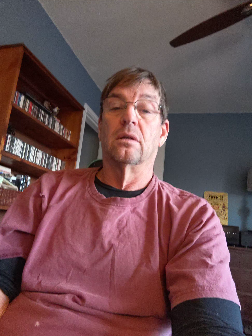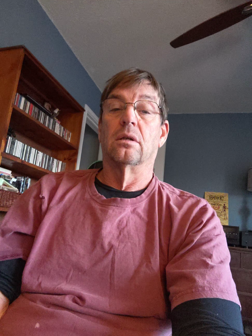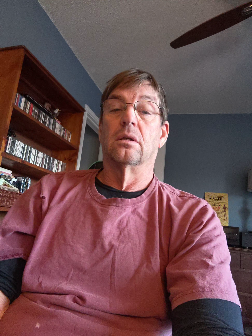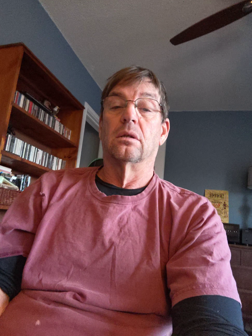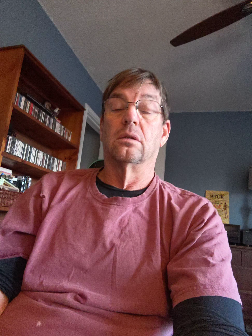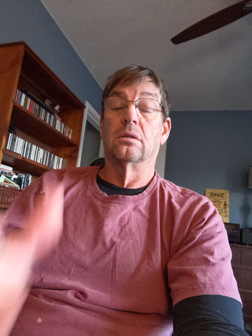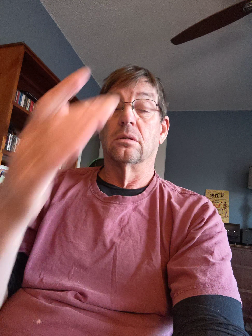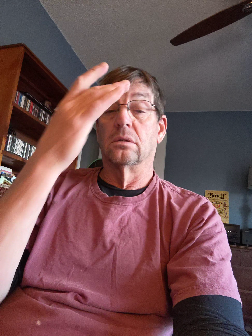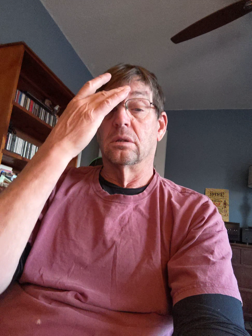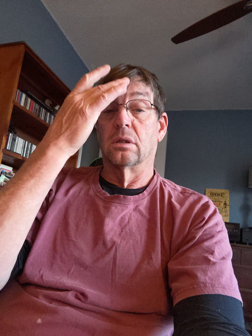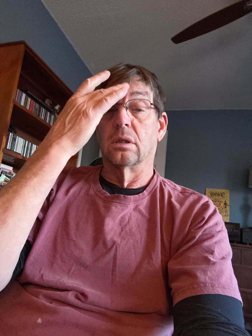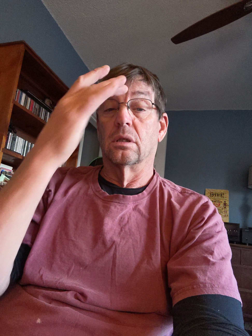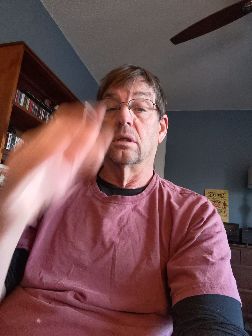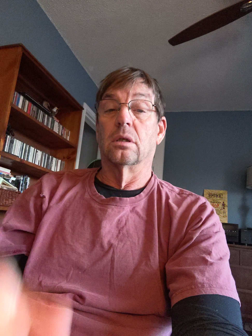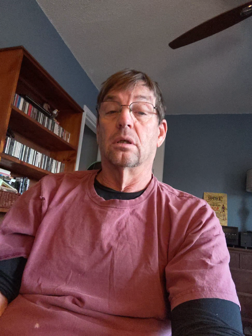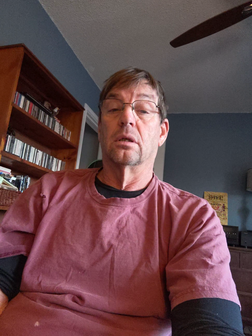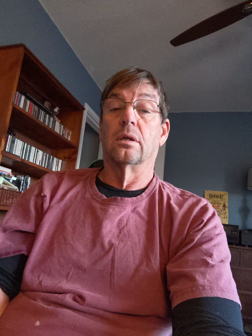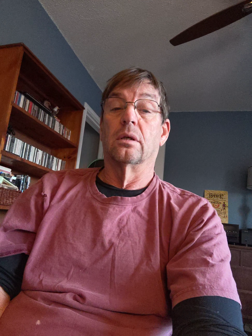sick